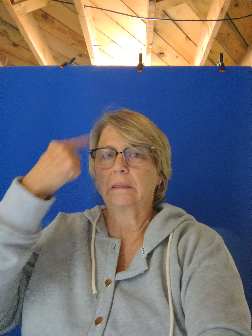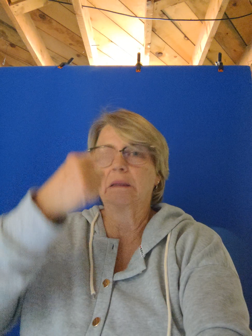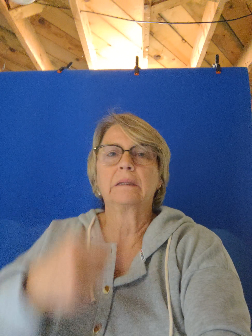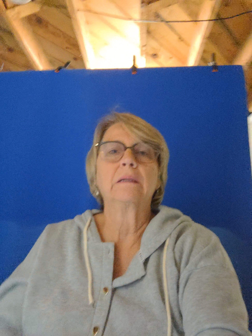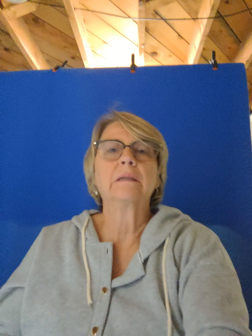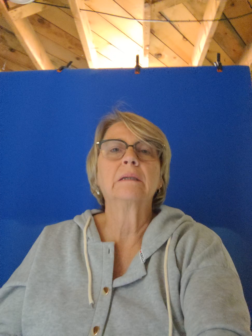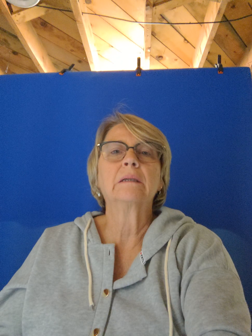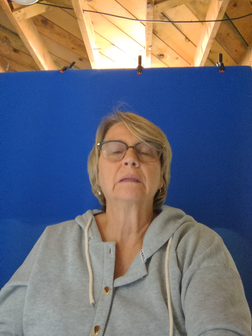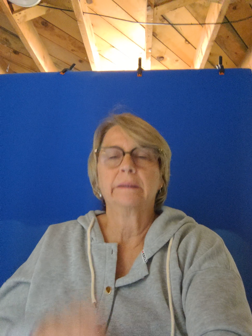face